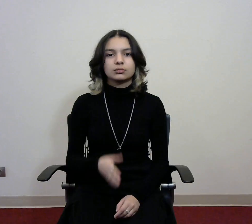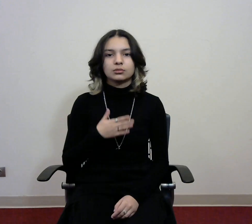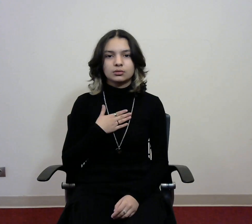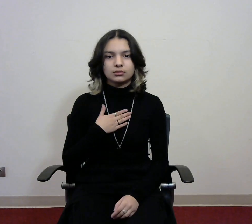mən